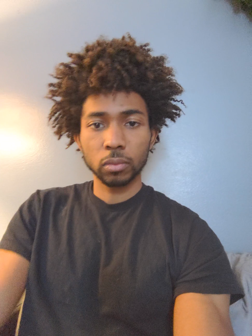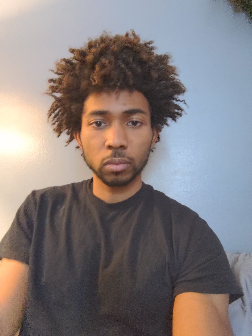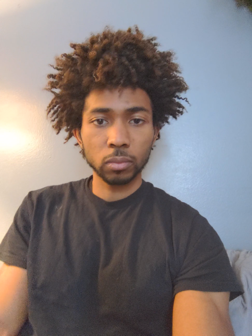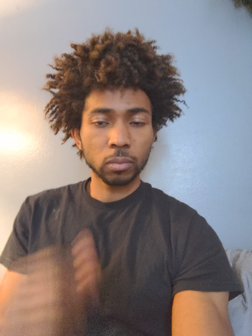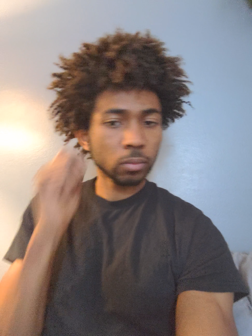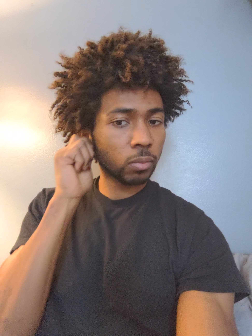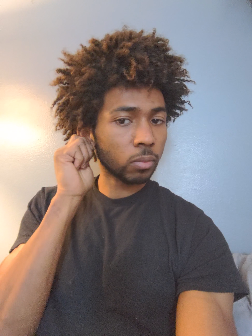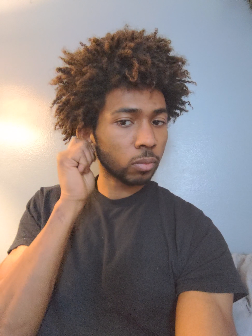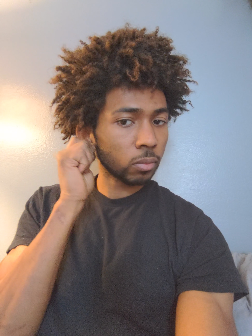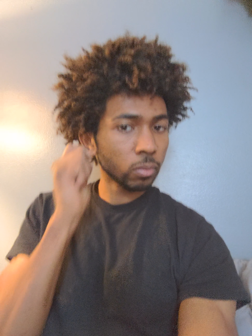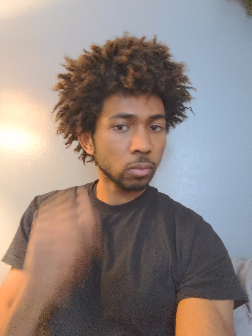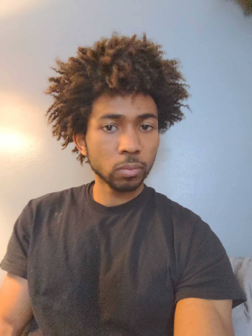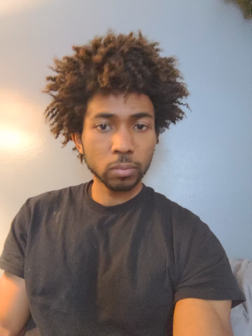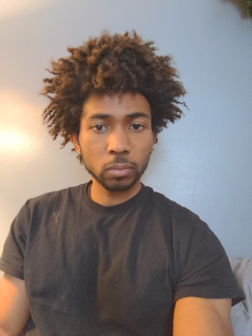ear